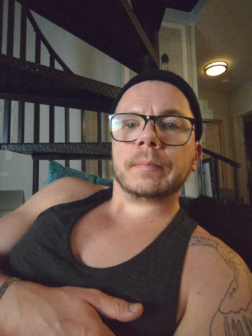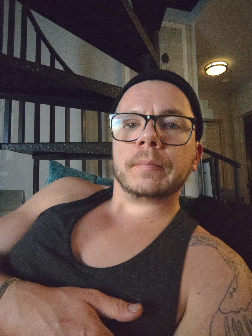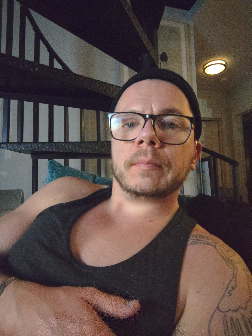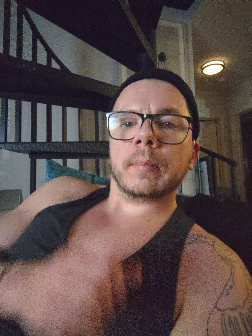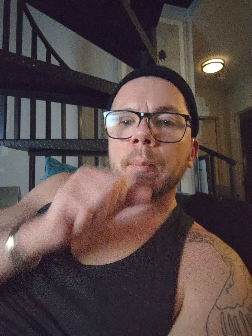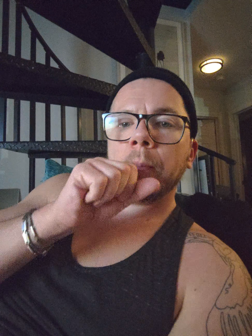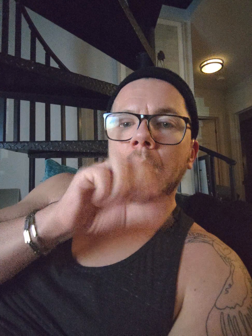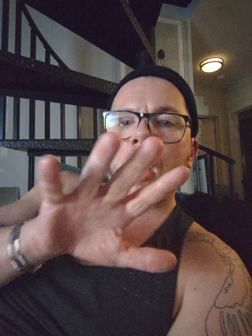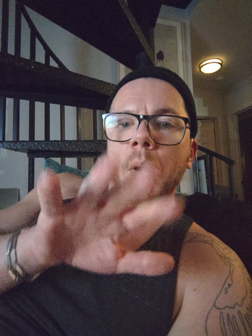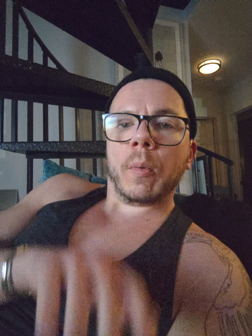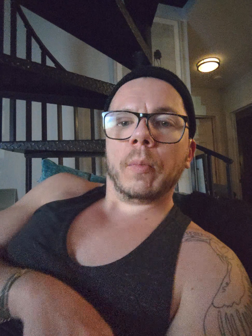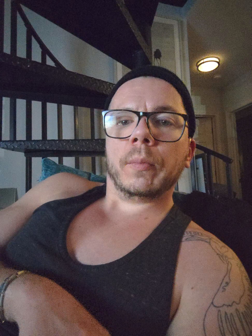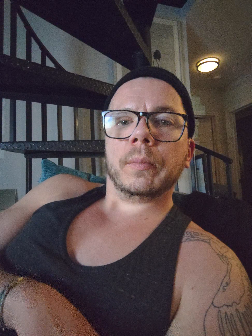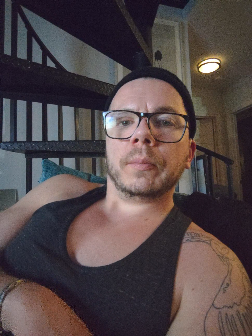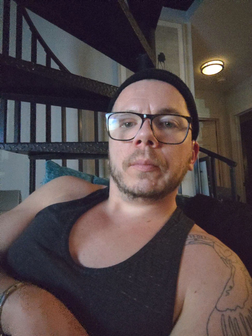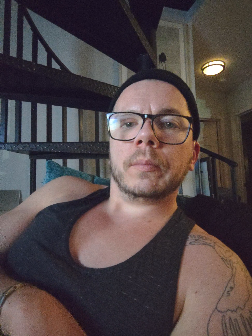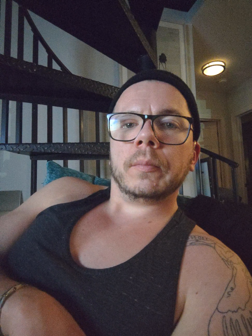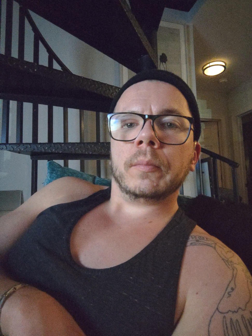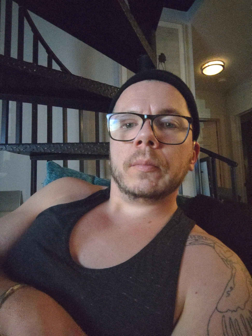blow